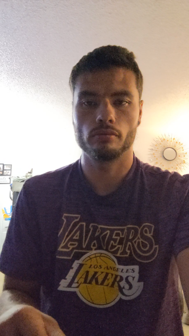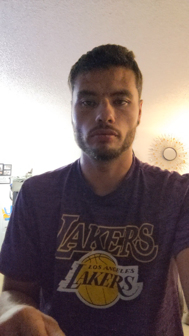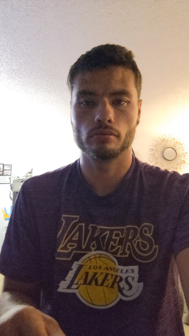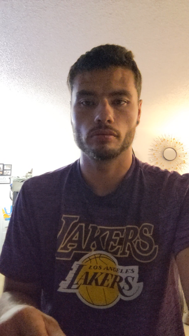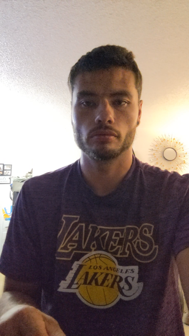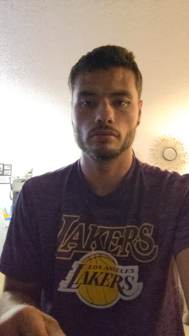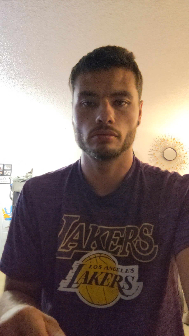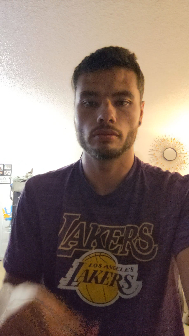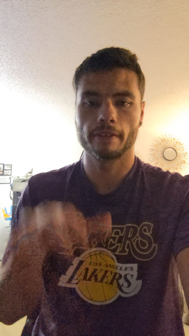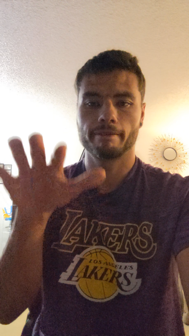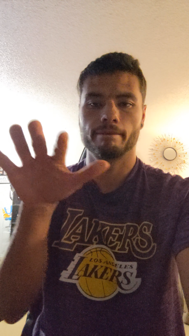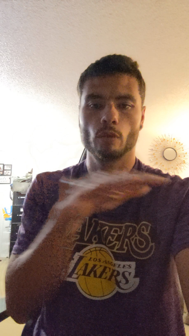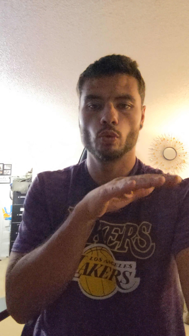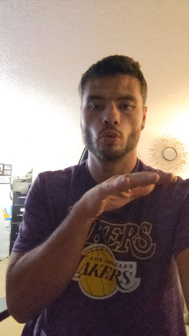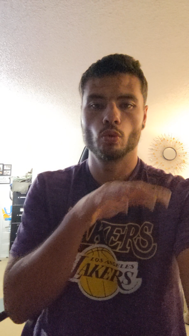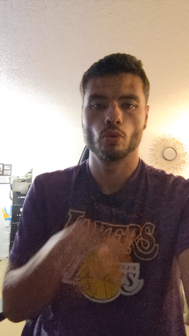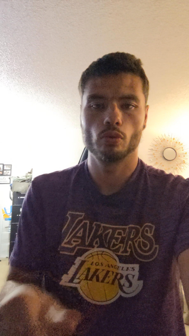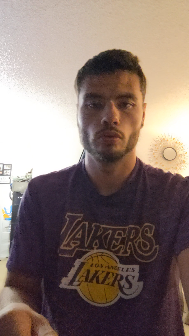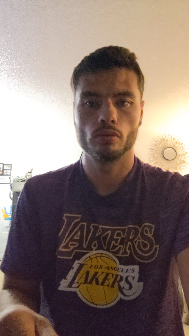full